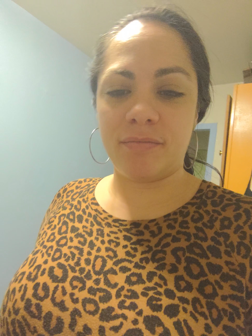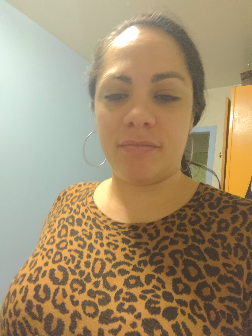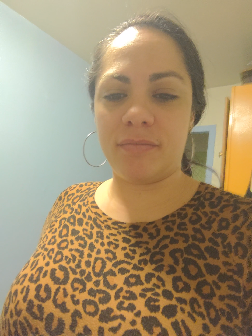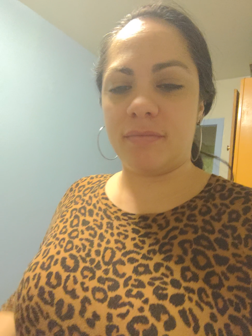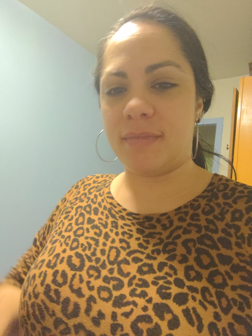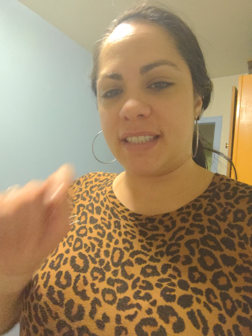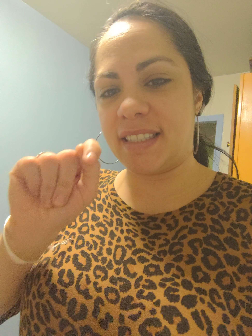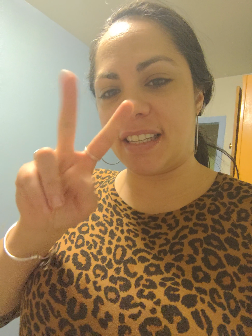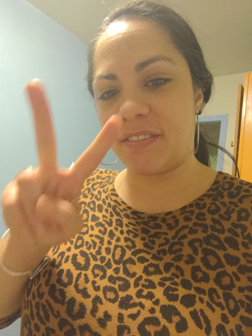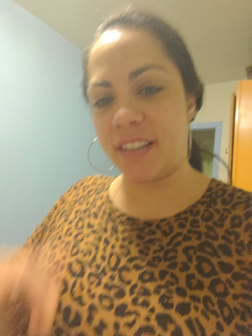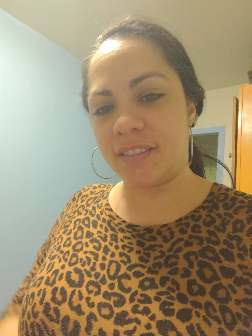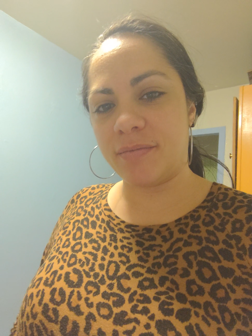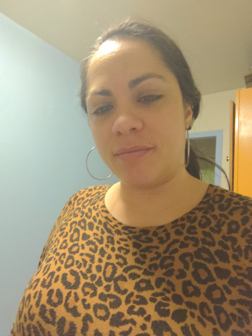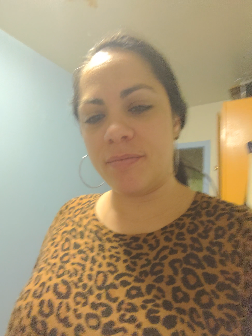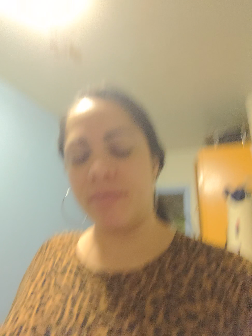TV